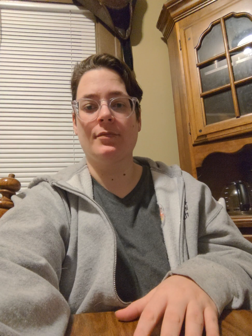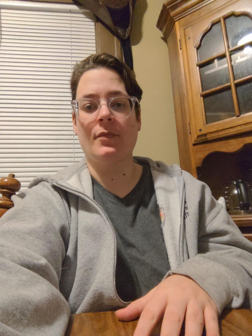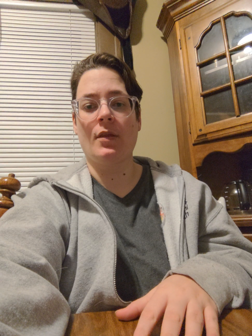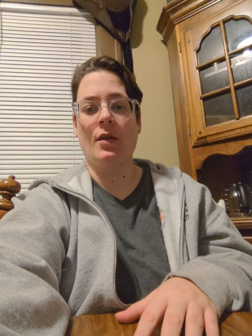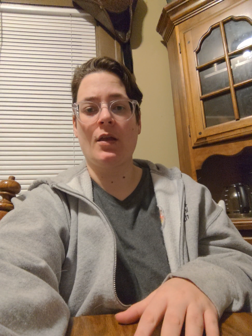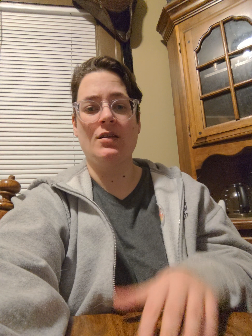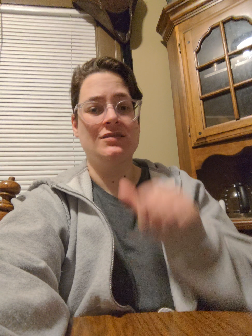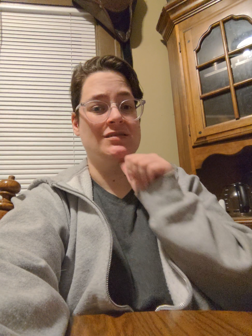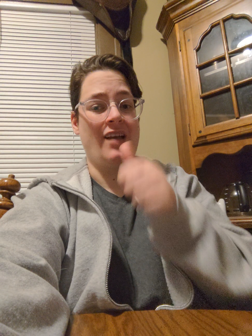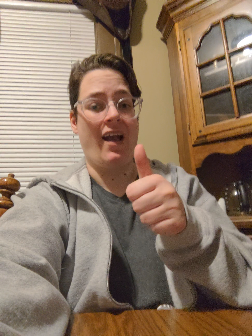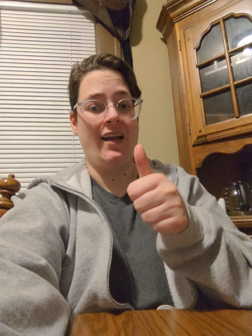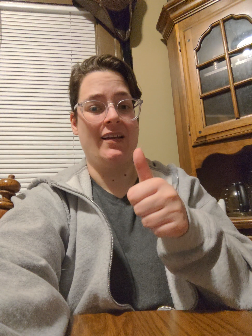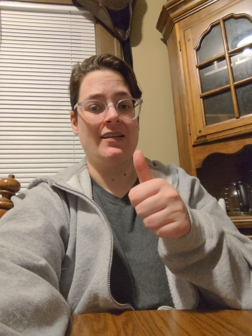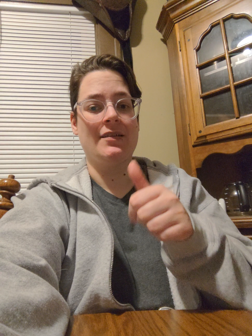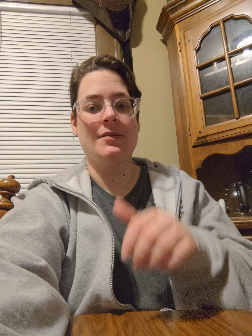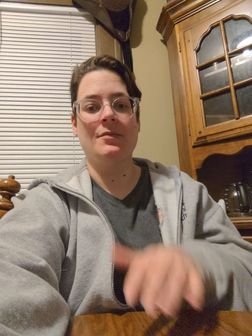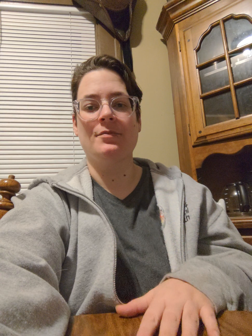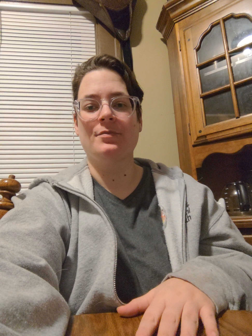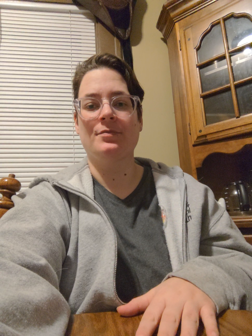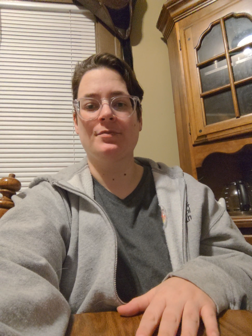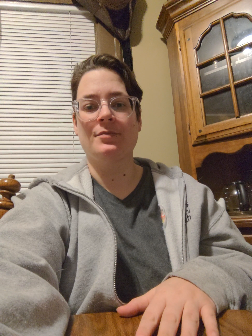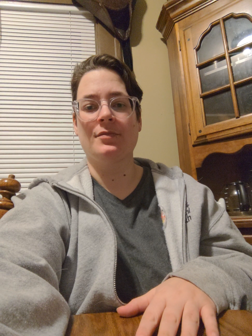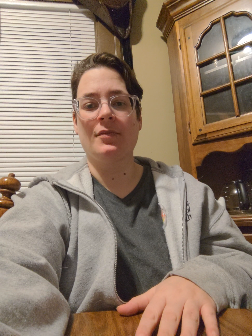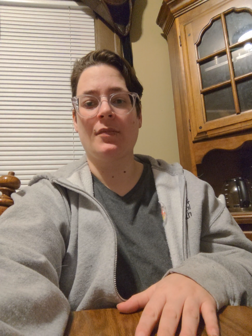not